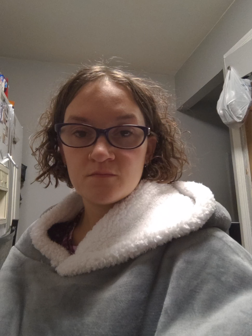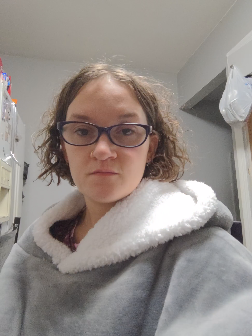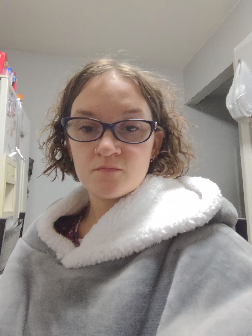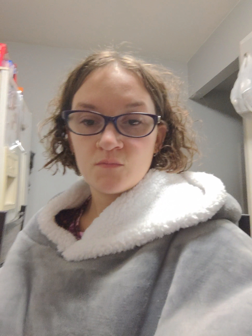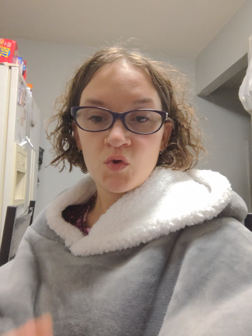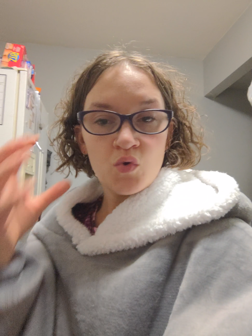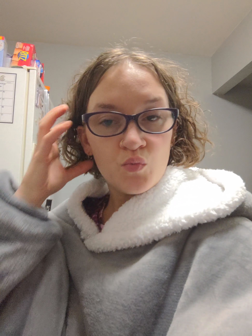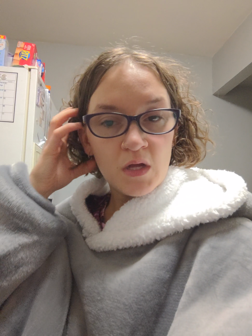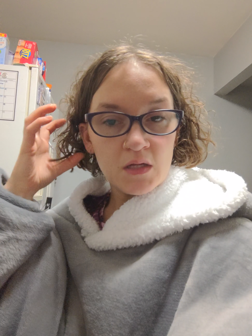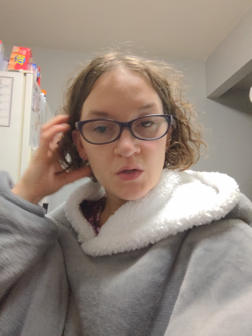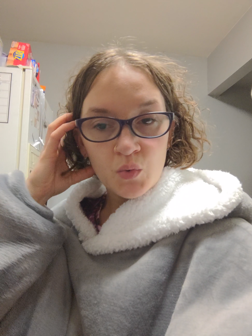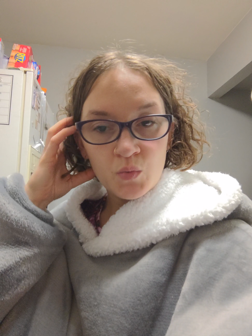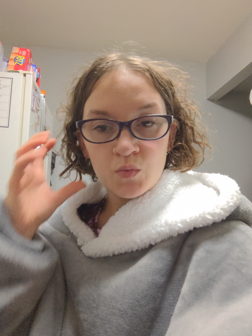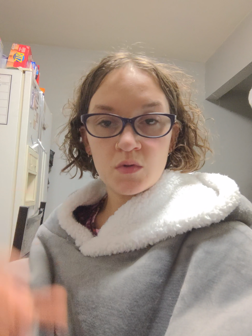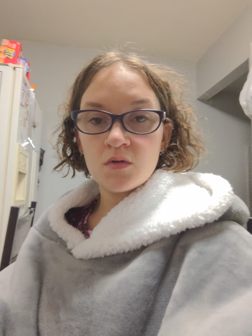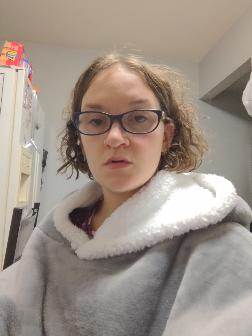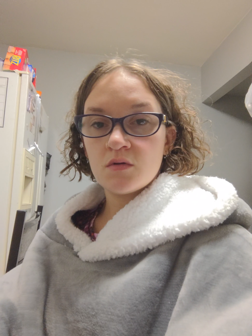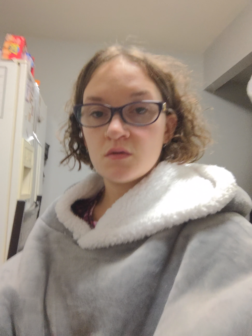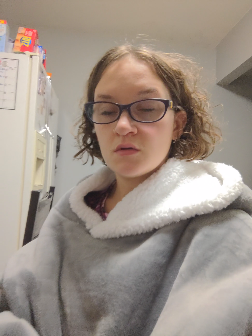radio